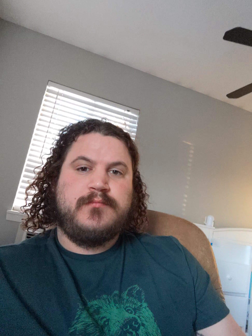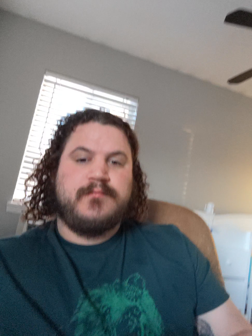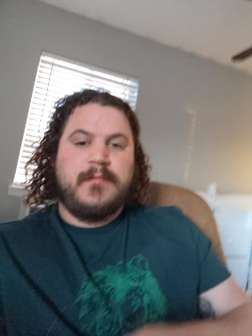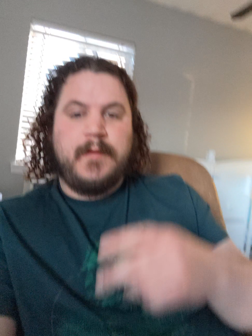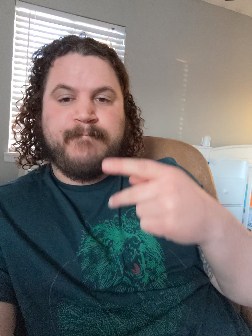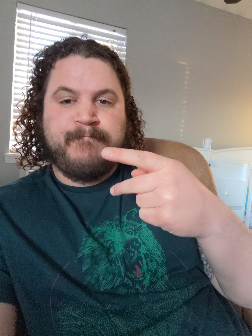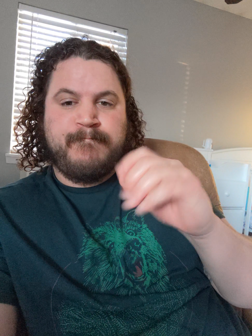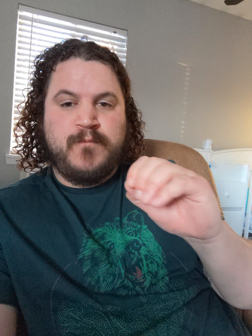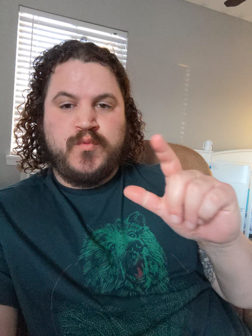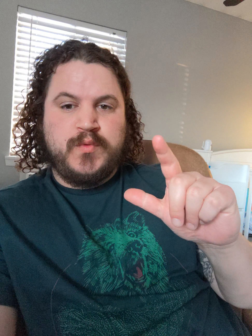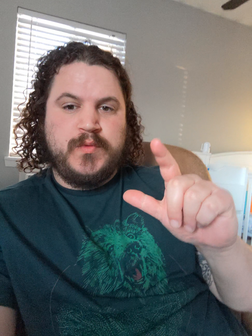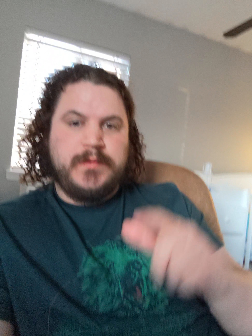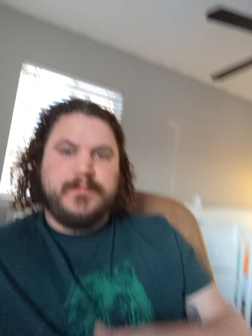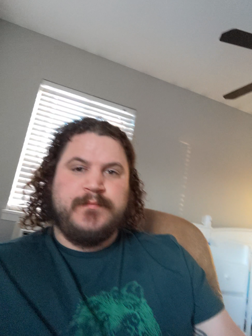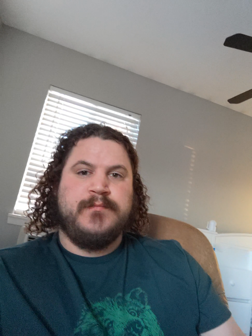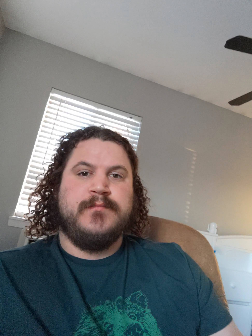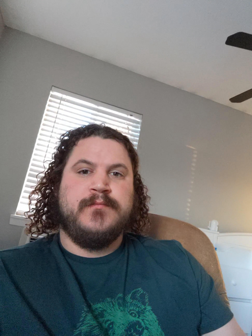pool